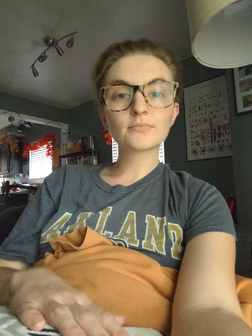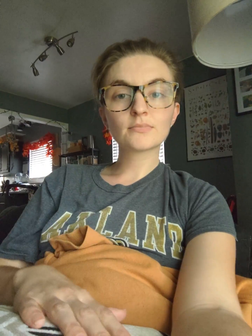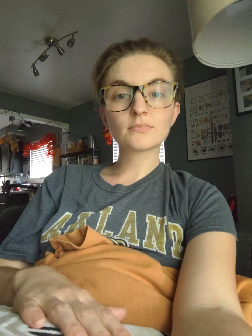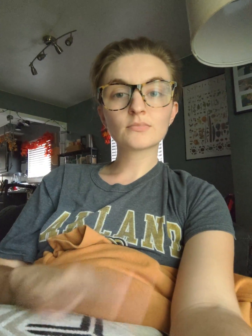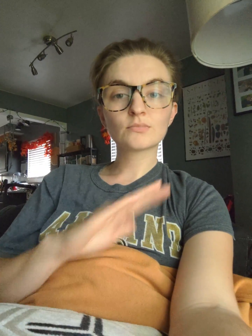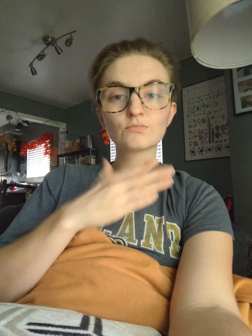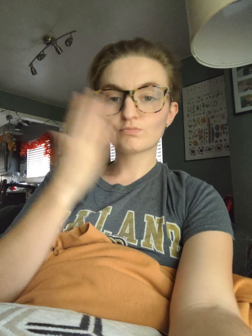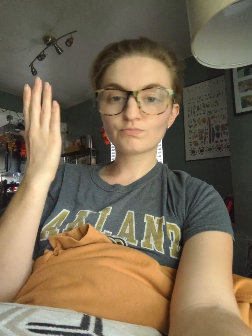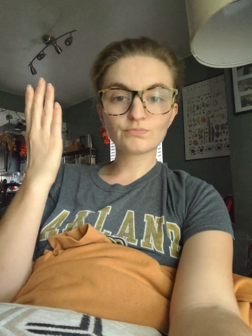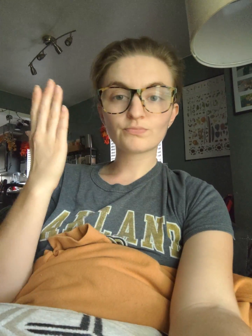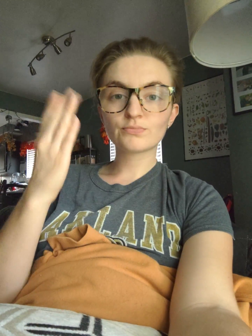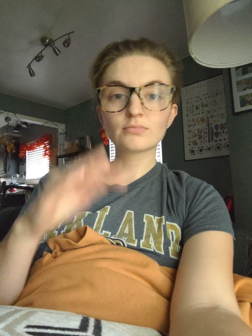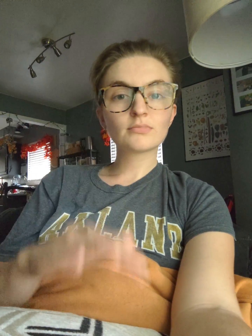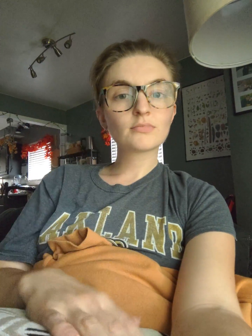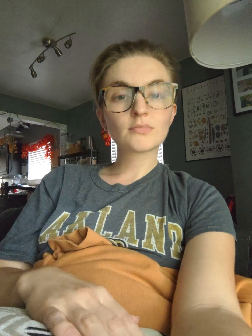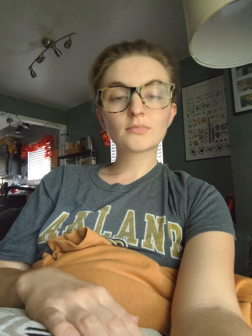all gone